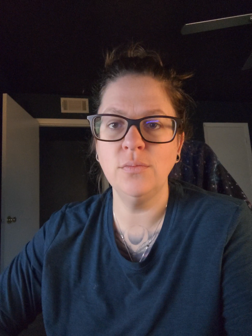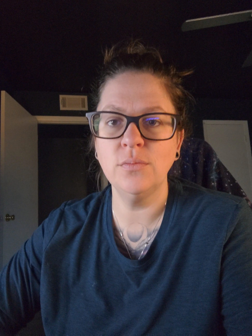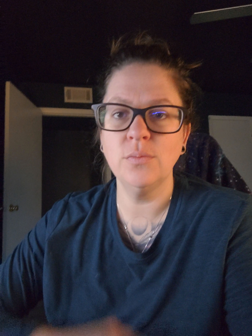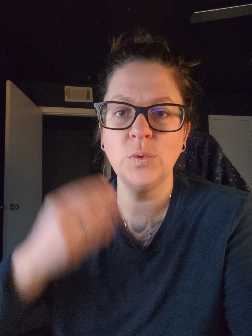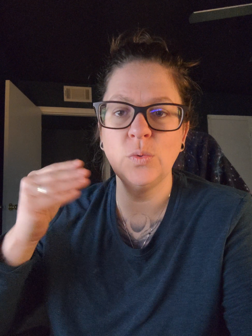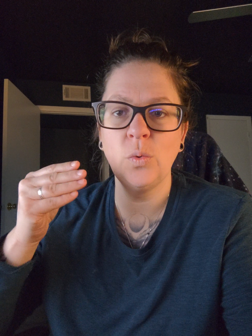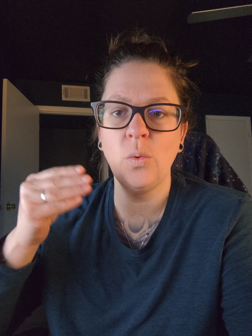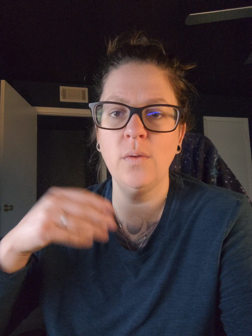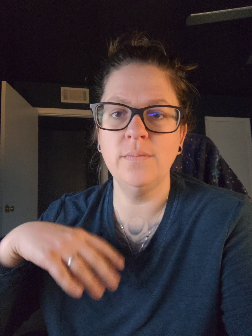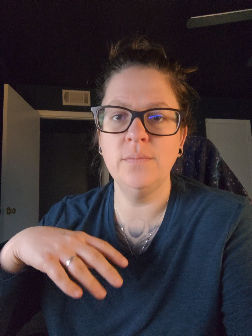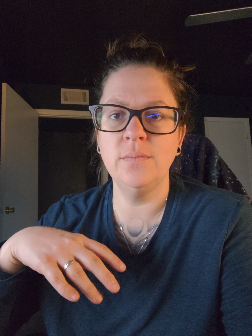store